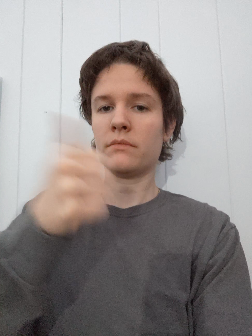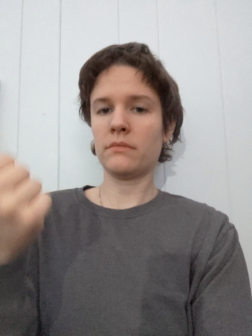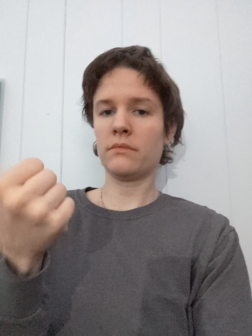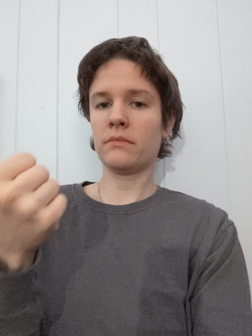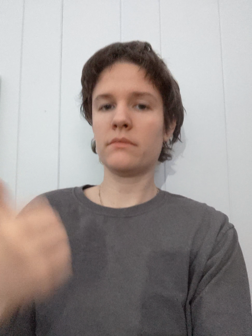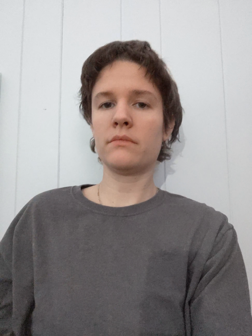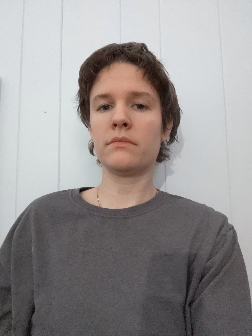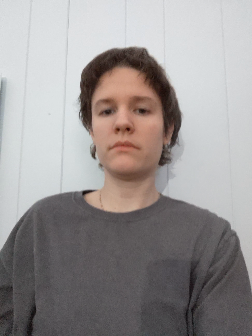gum